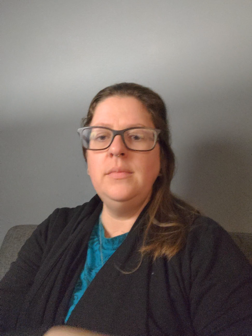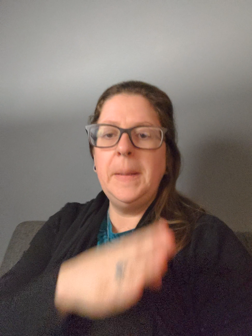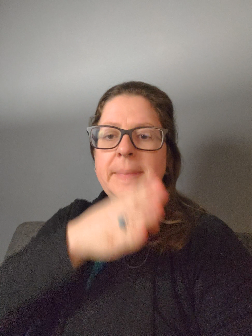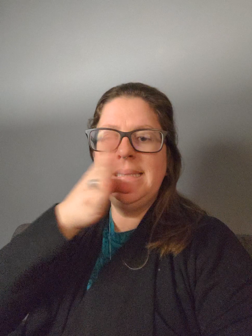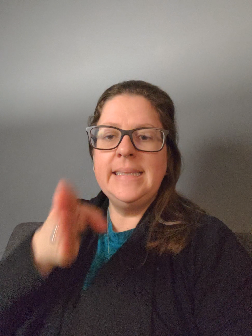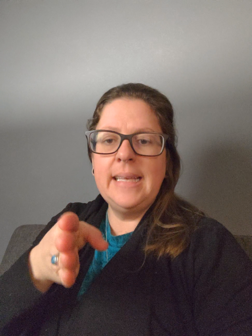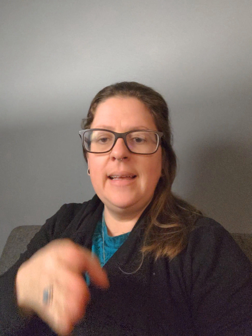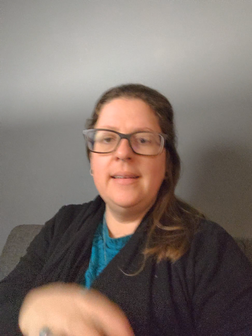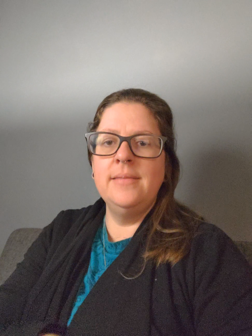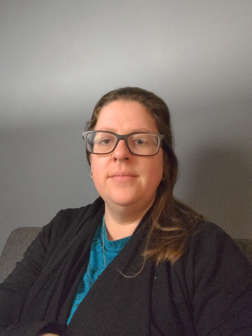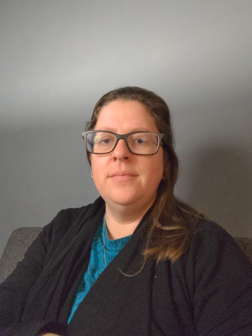beside